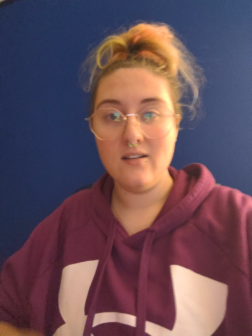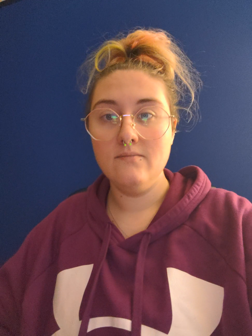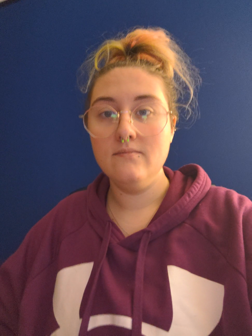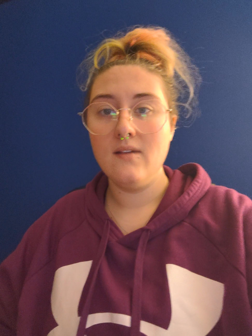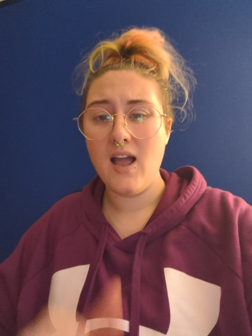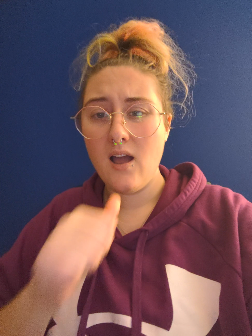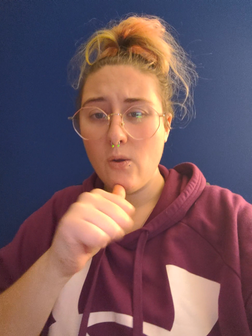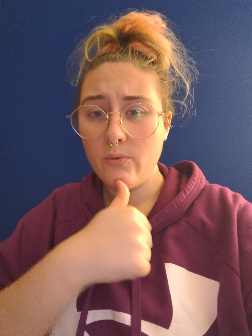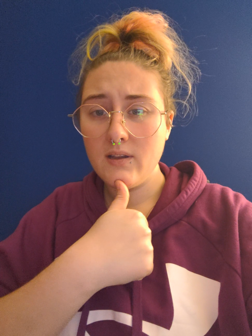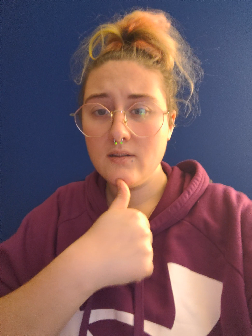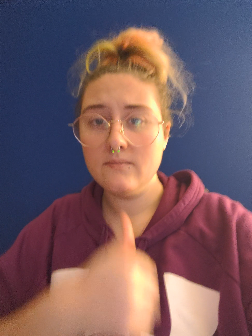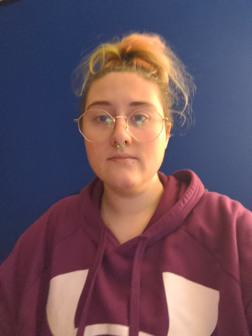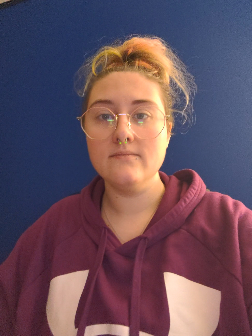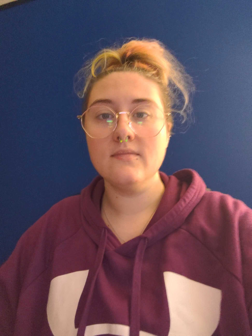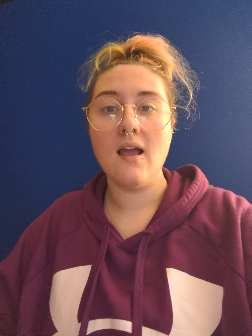owie